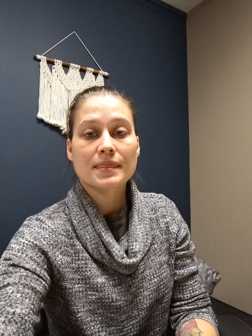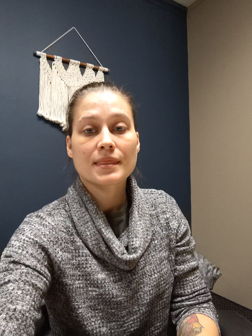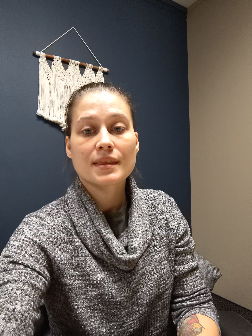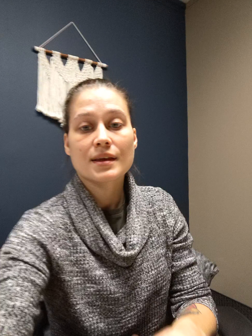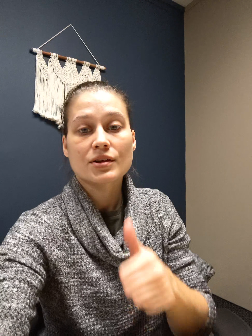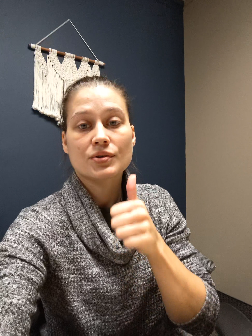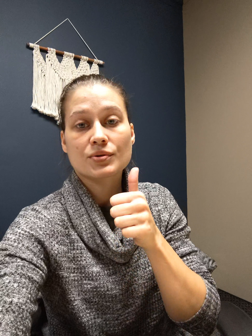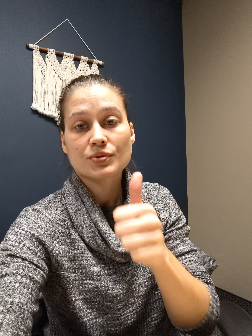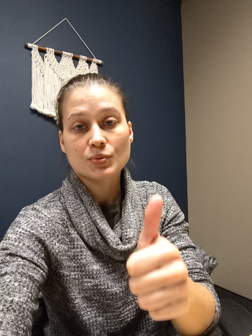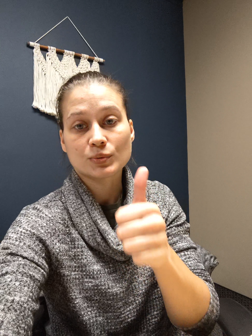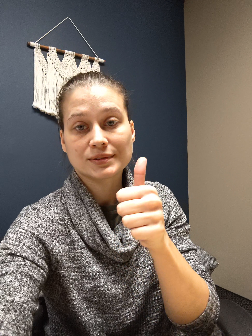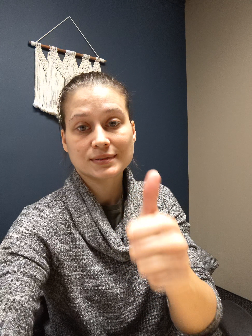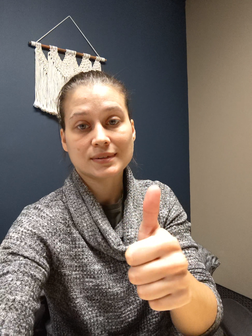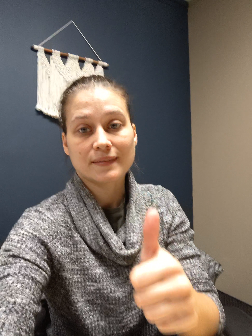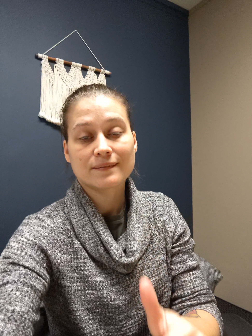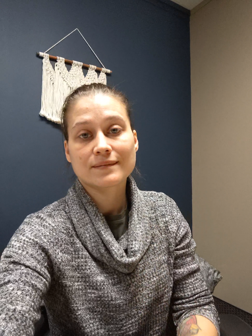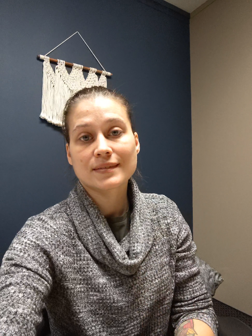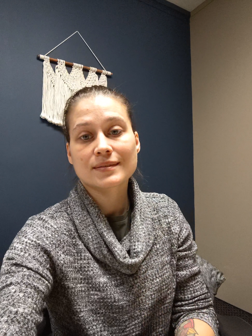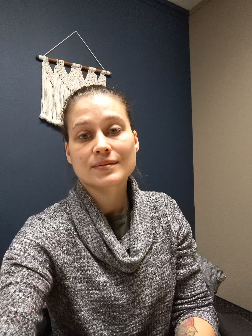yourself